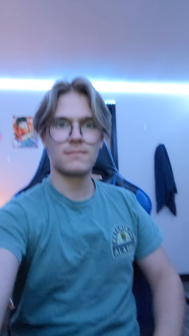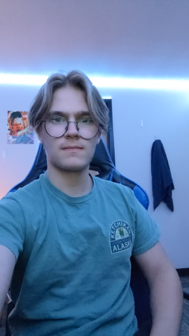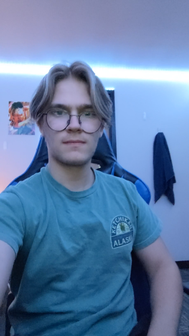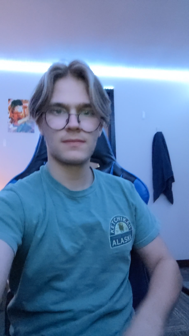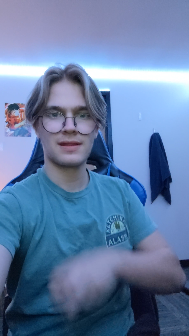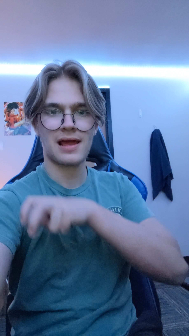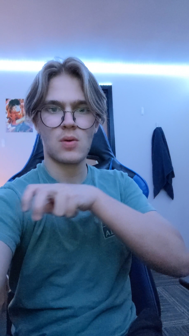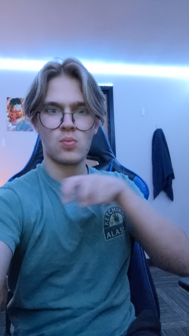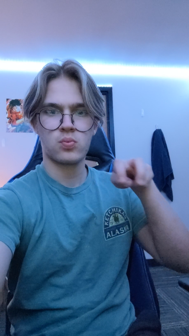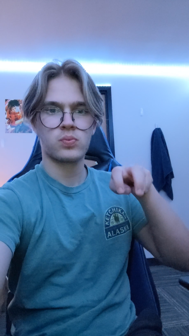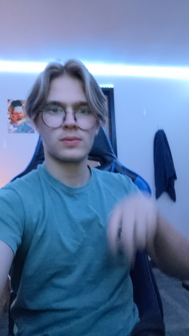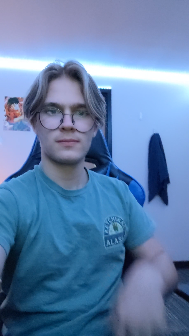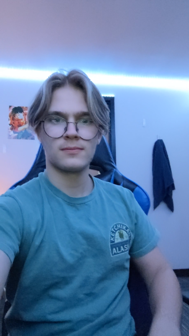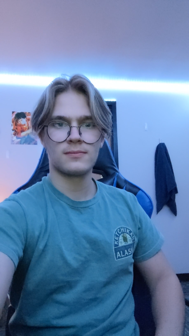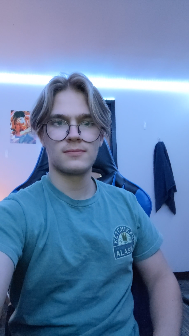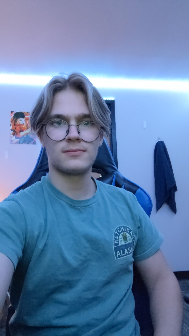couch